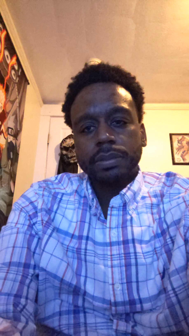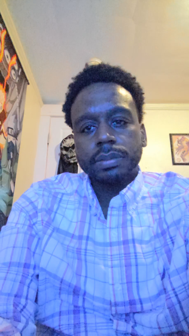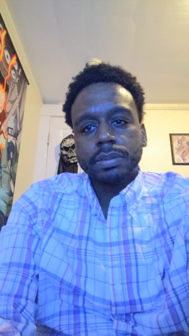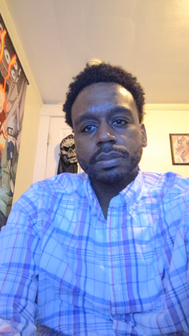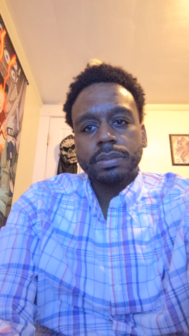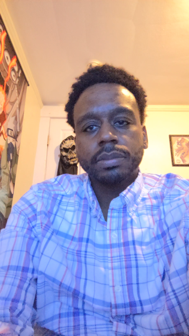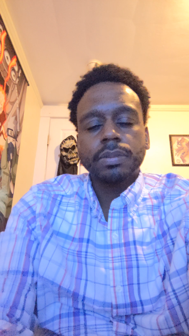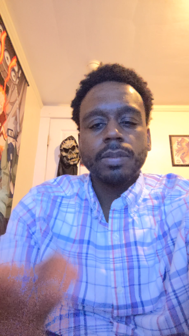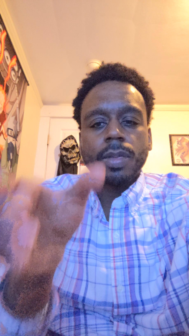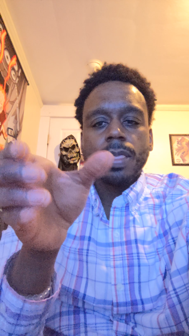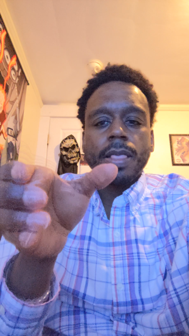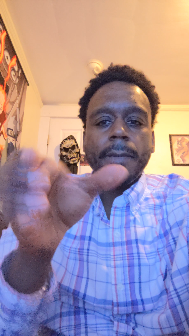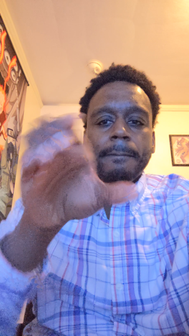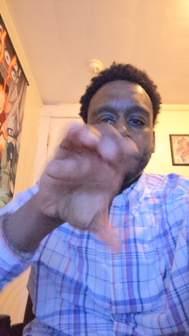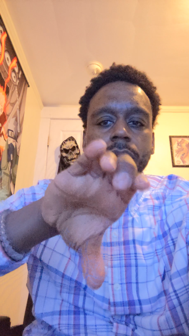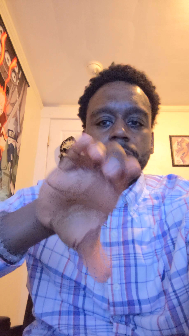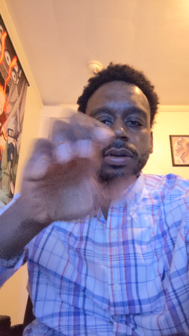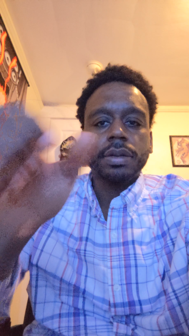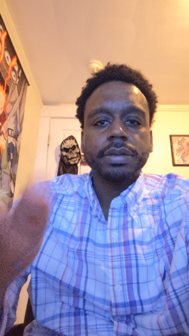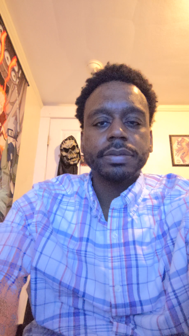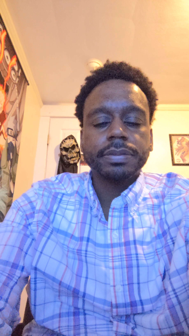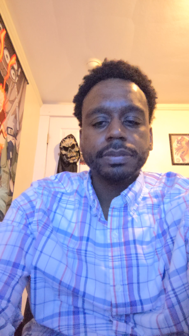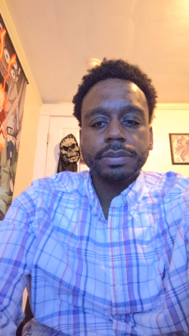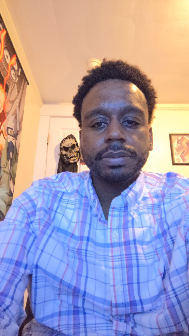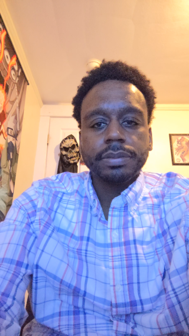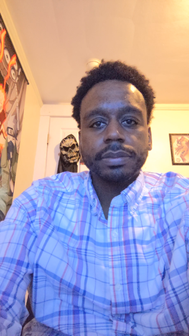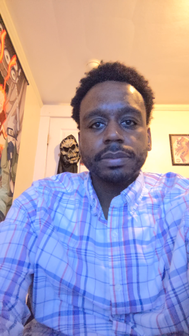pour